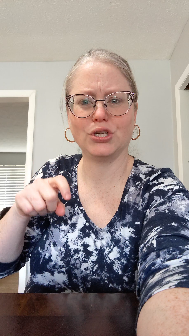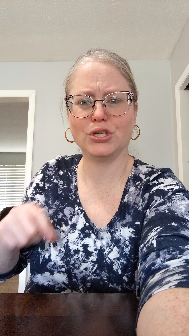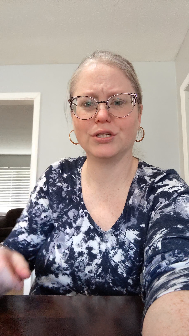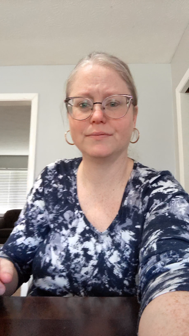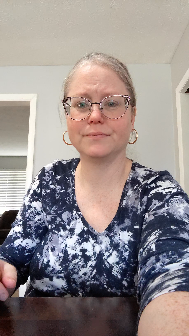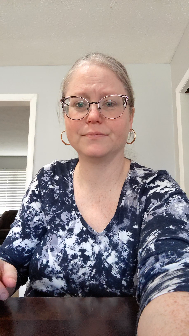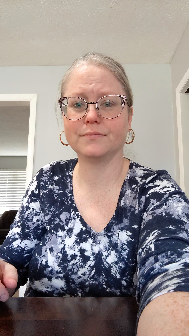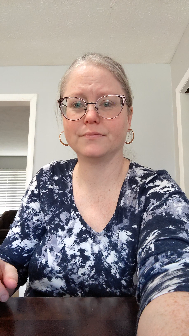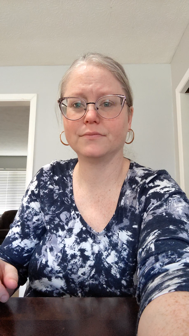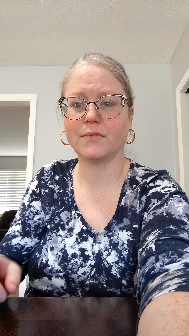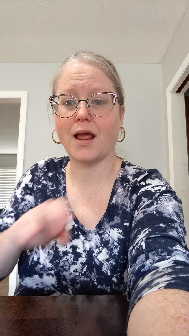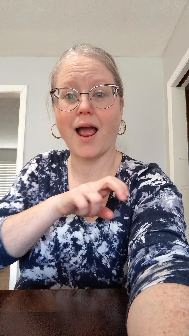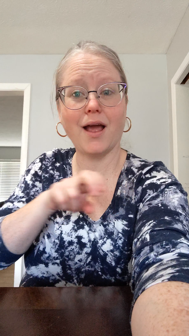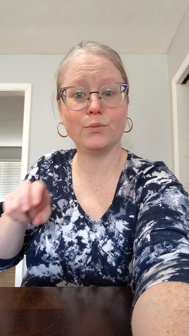couch